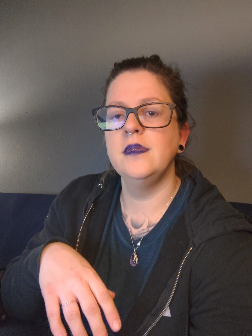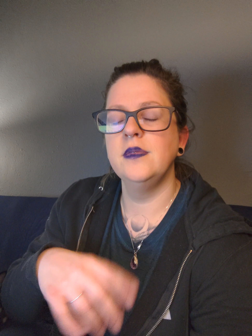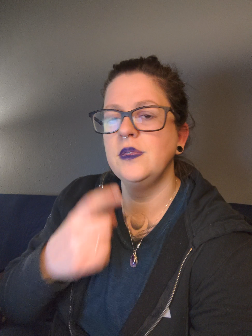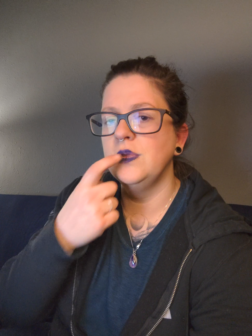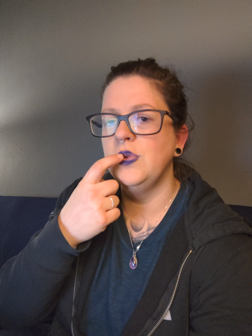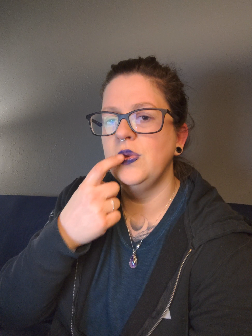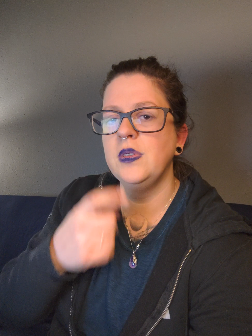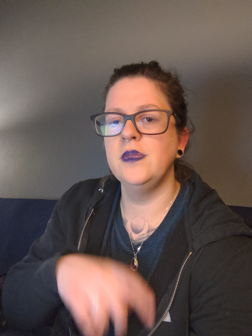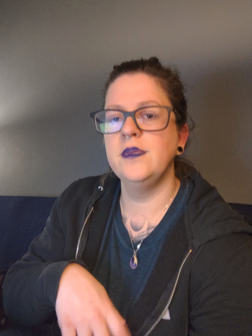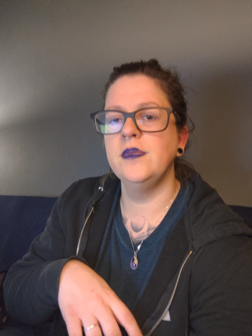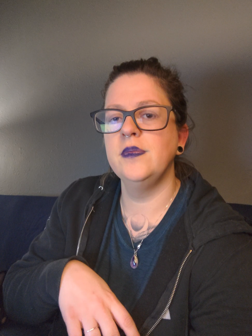tooth